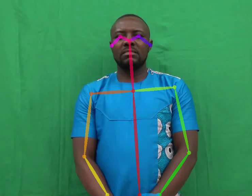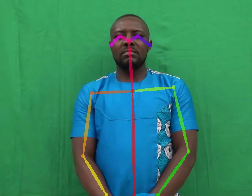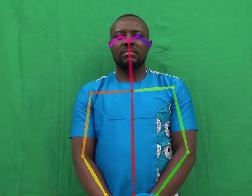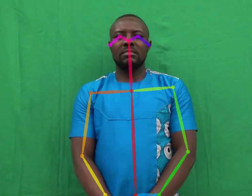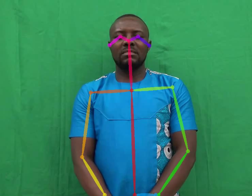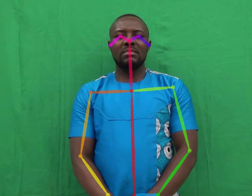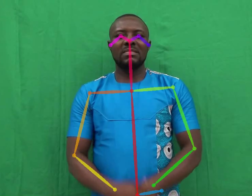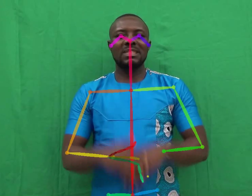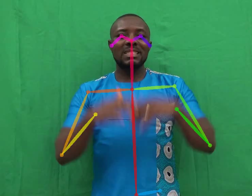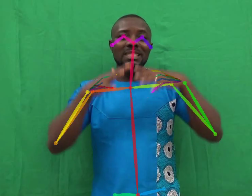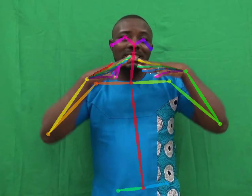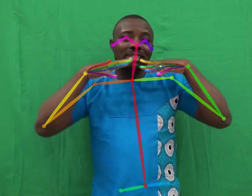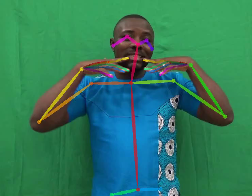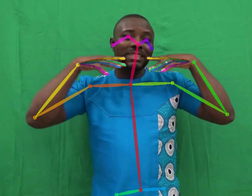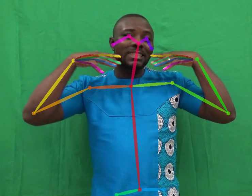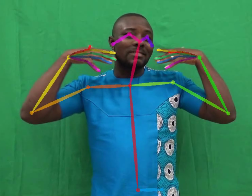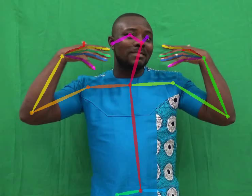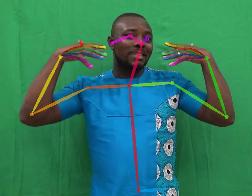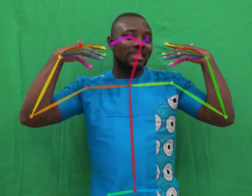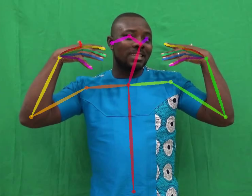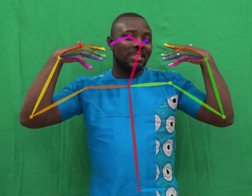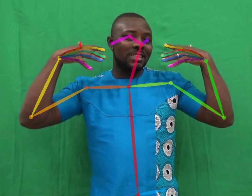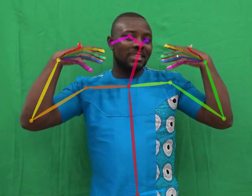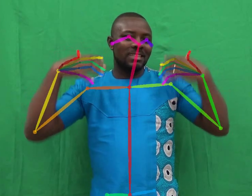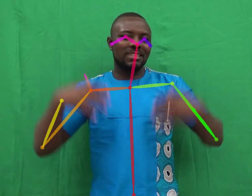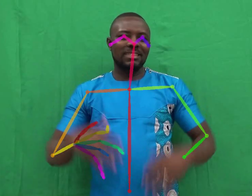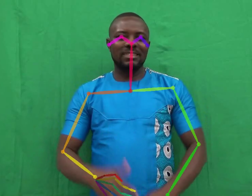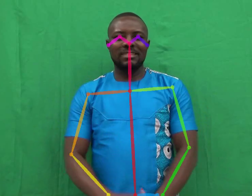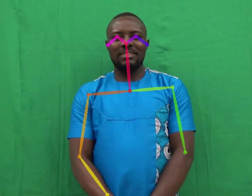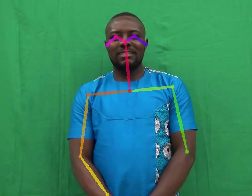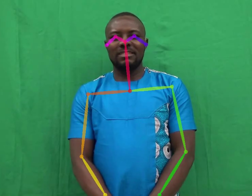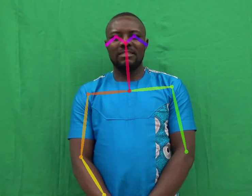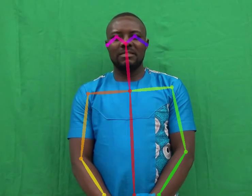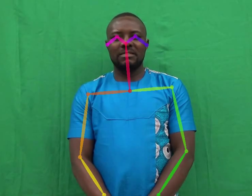smile